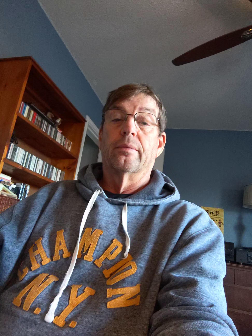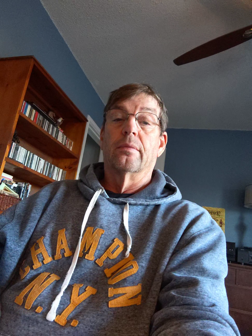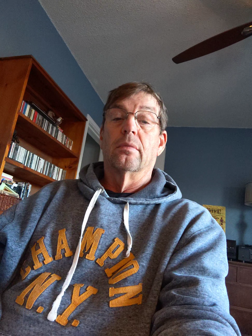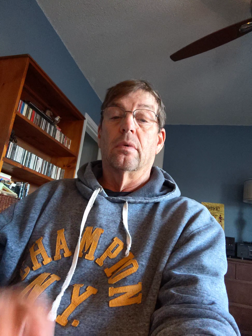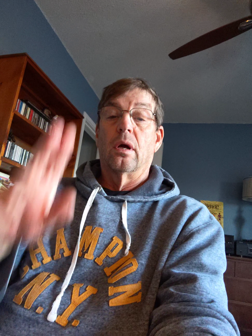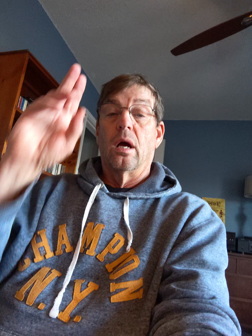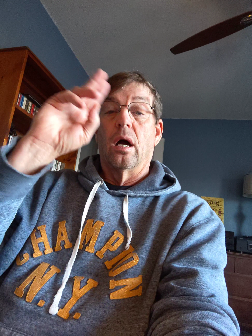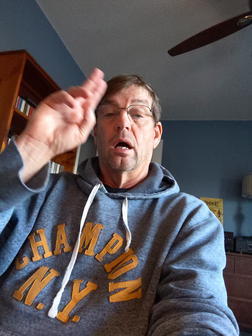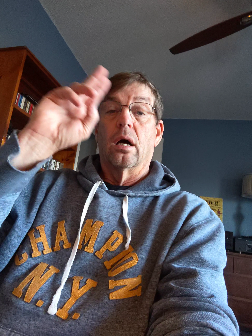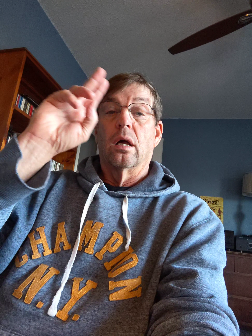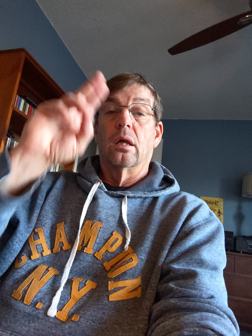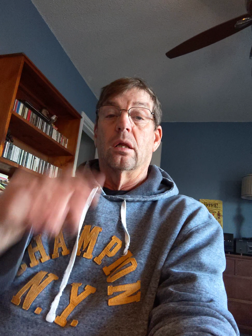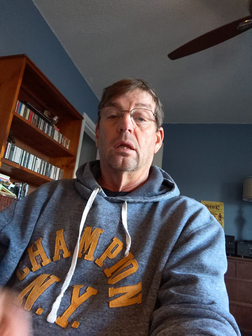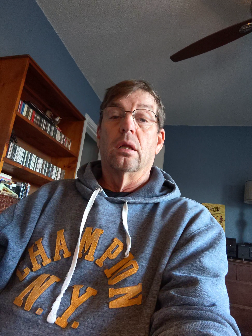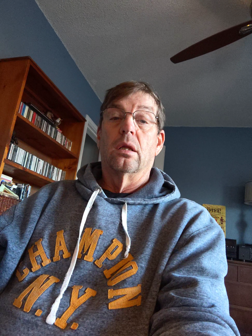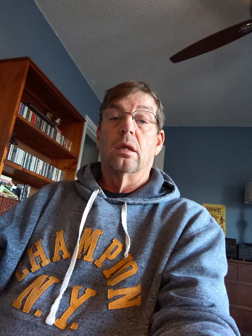uncle